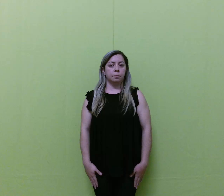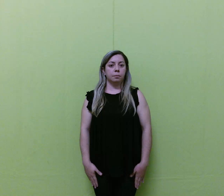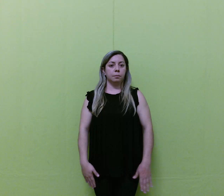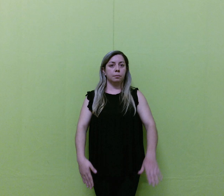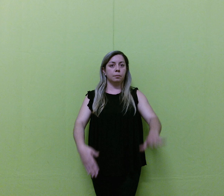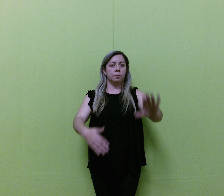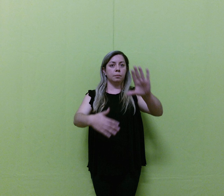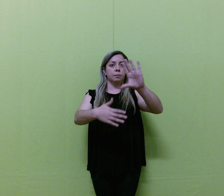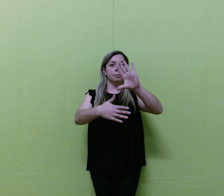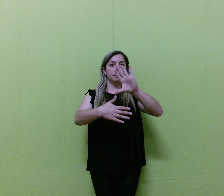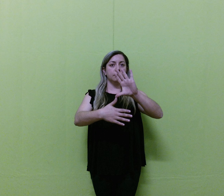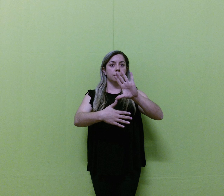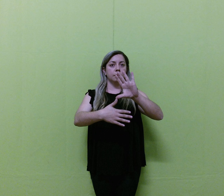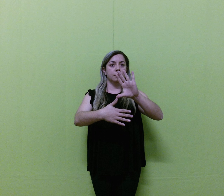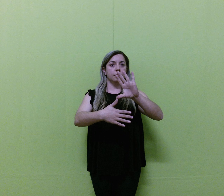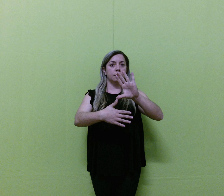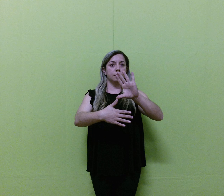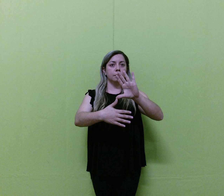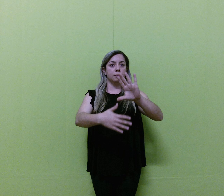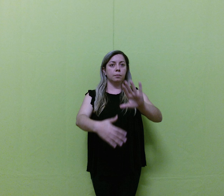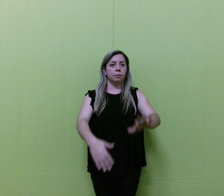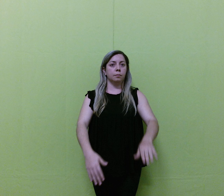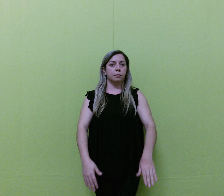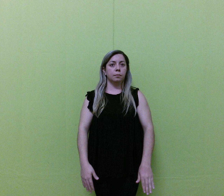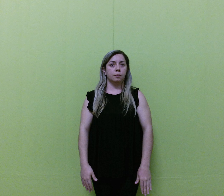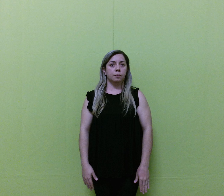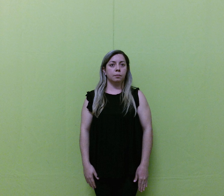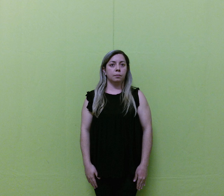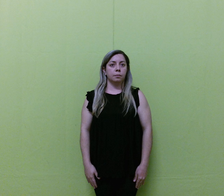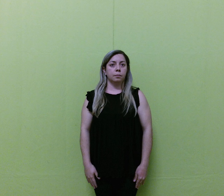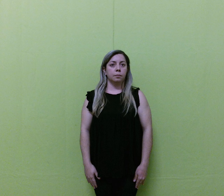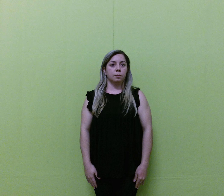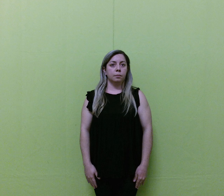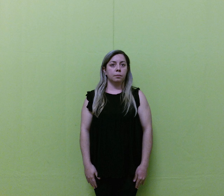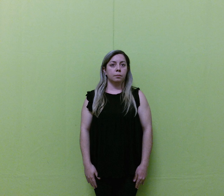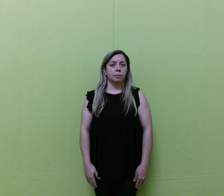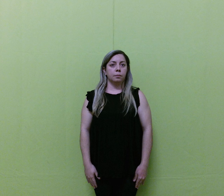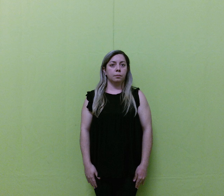América